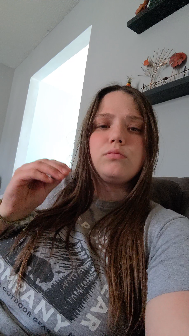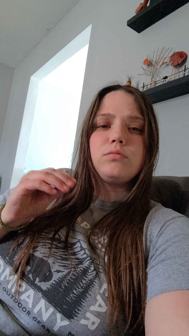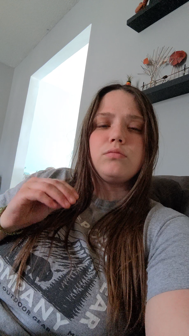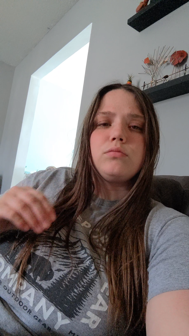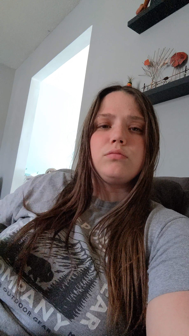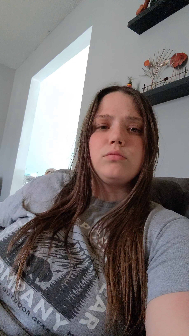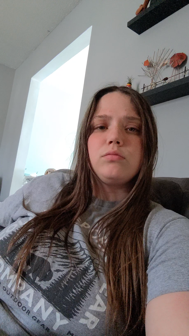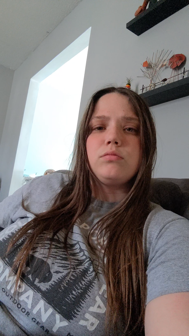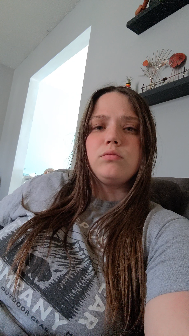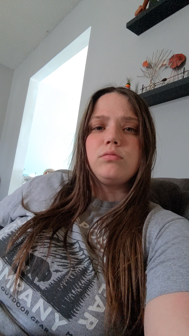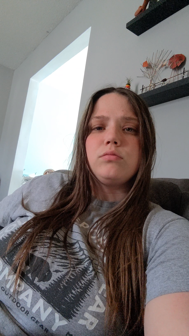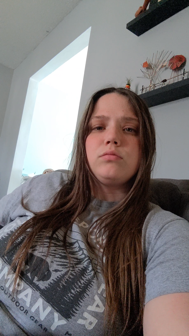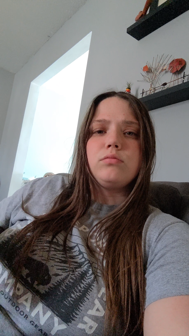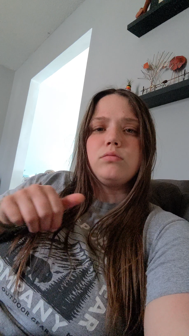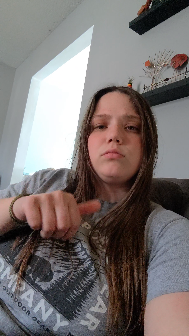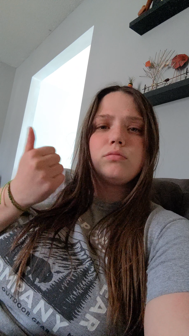other